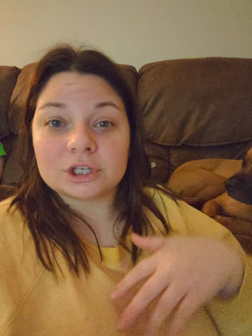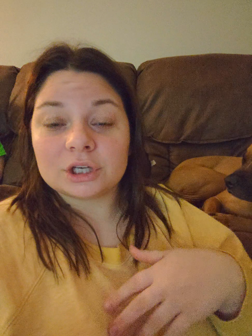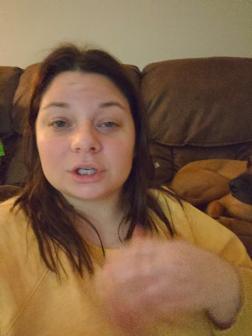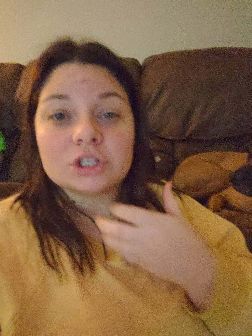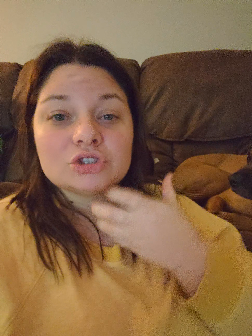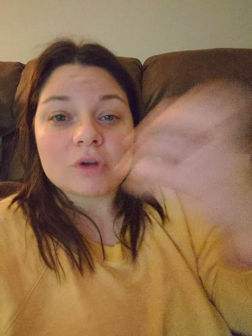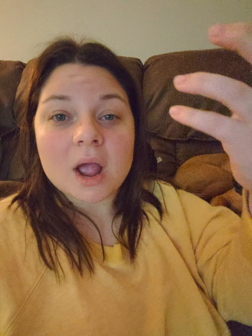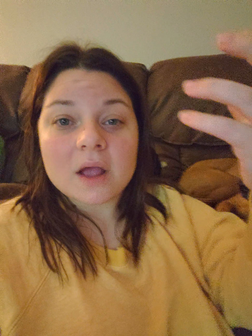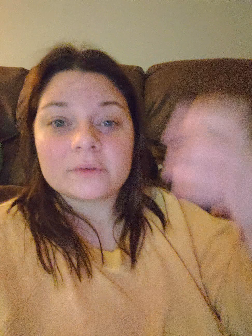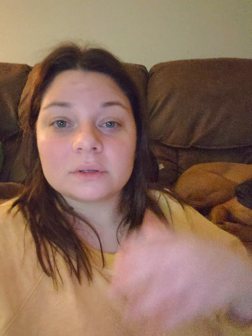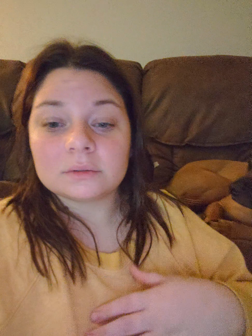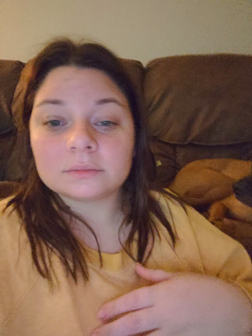giraffe